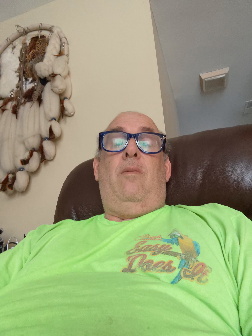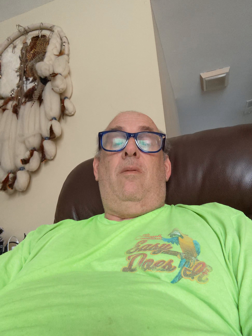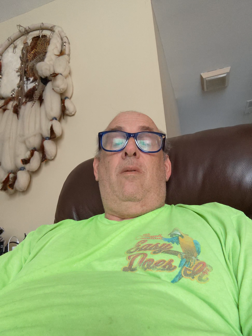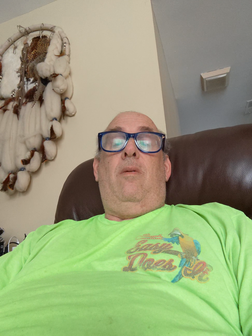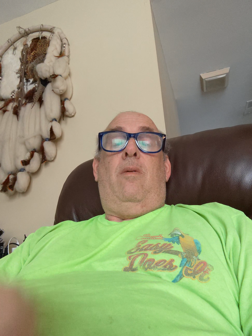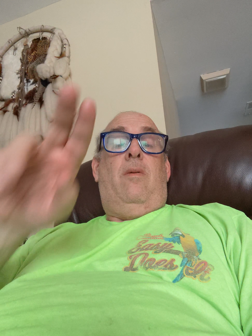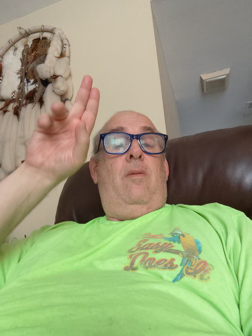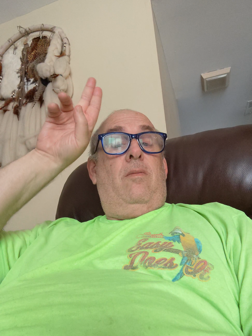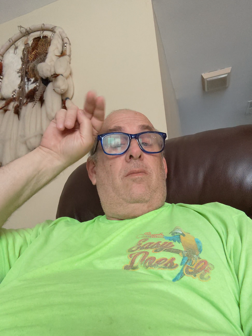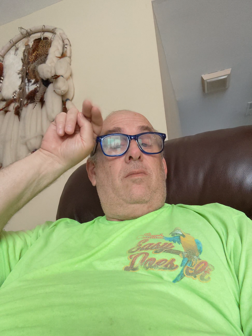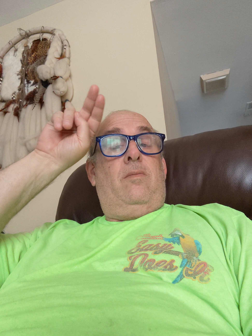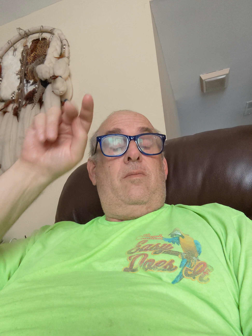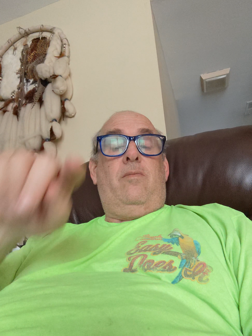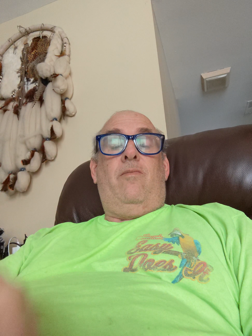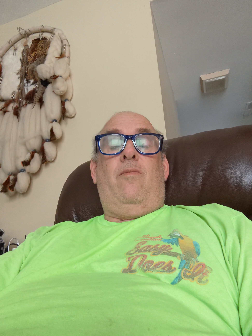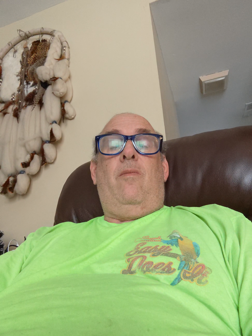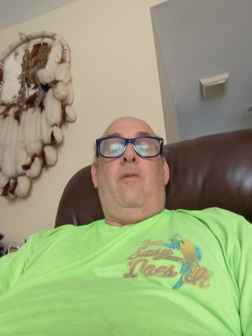horse